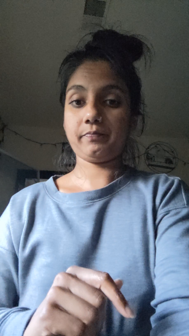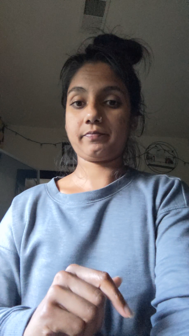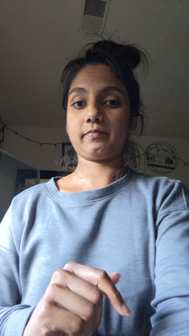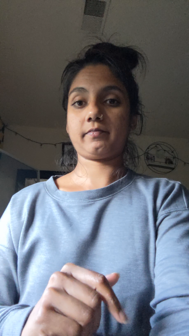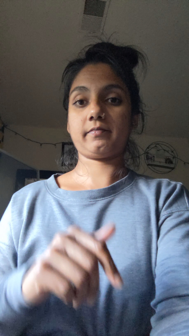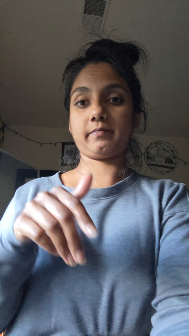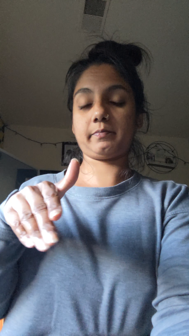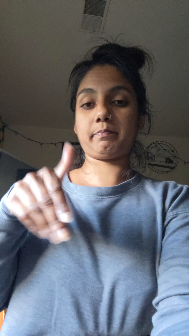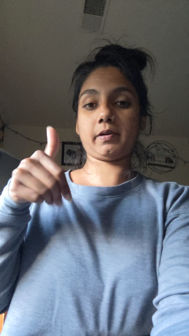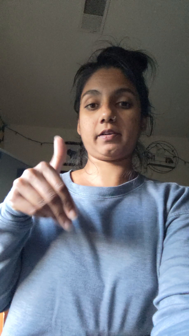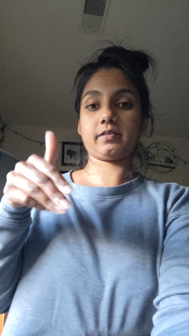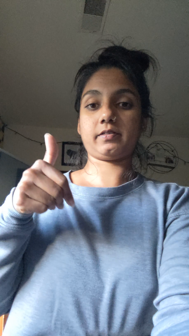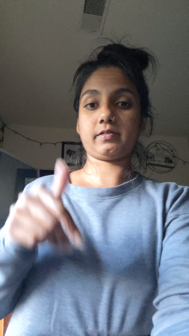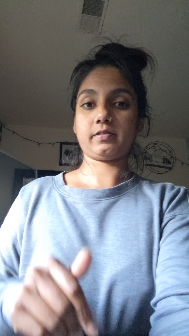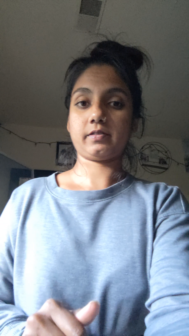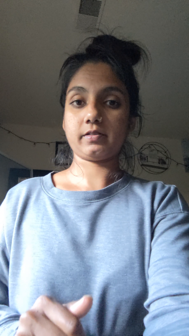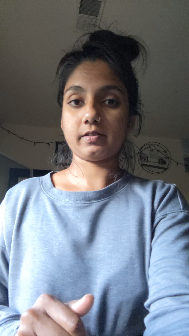pants